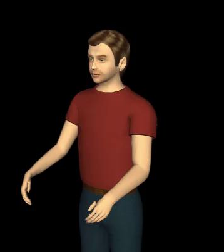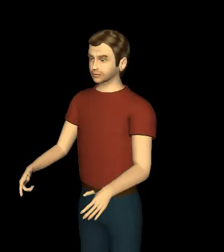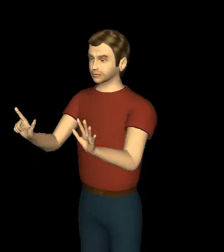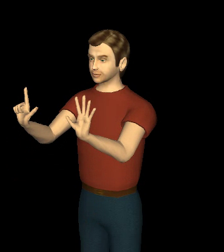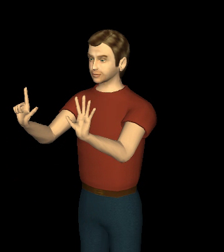7